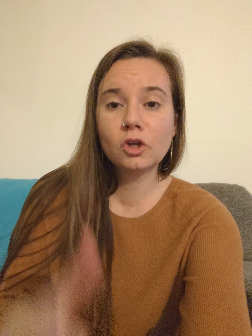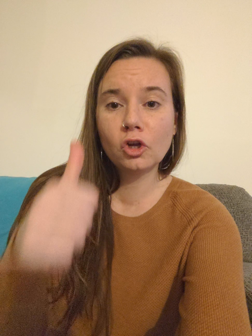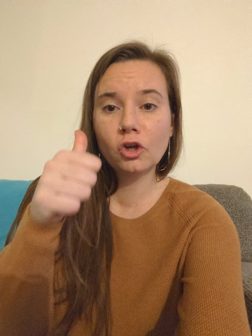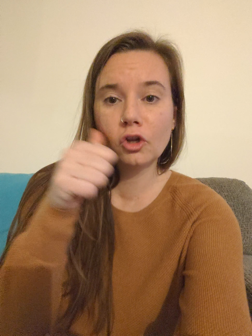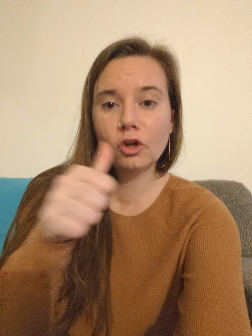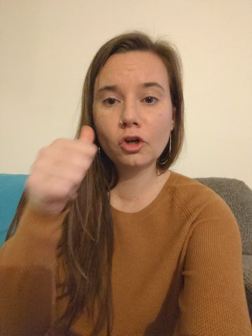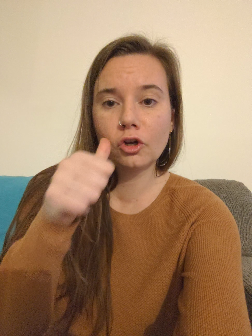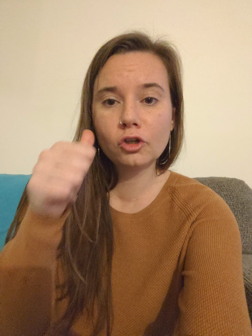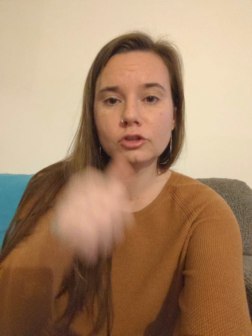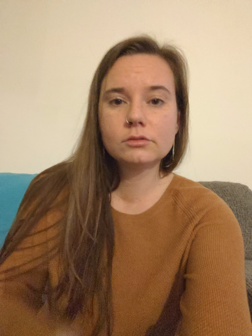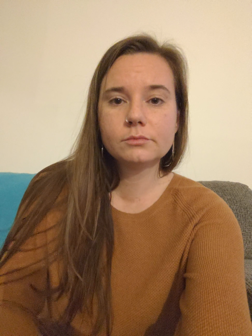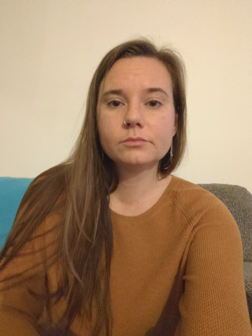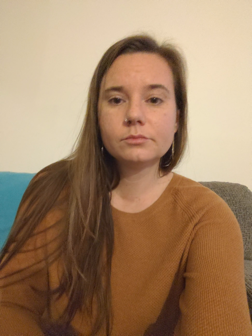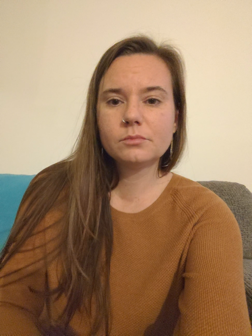girl